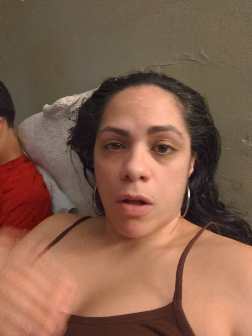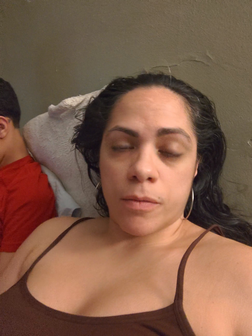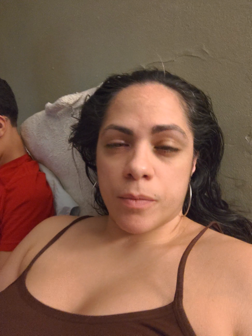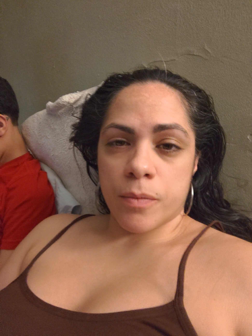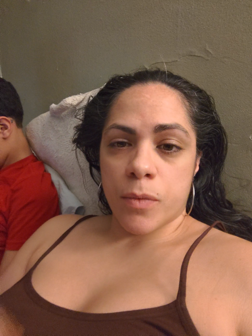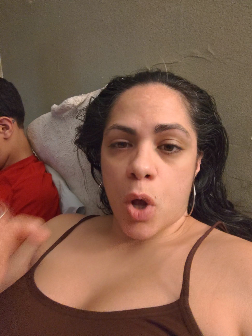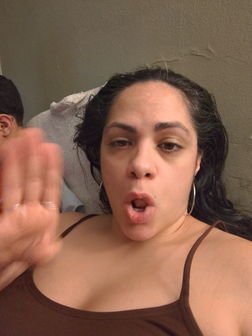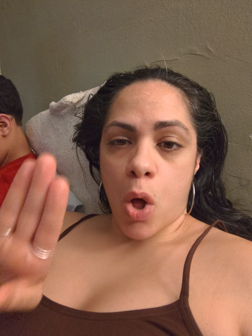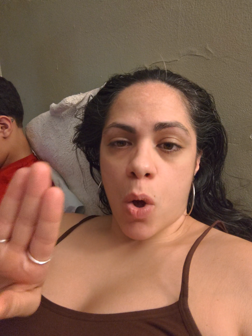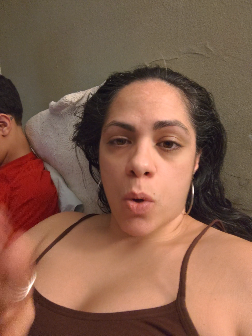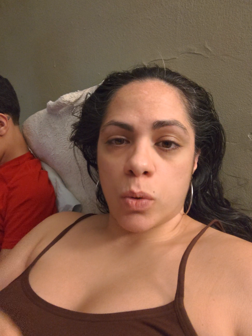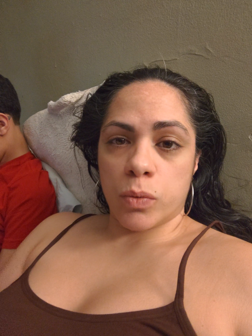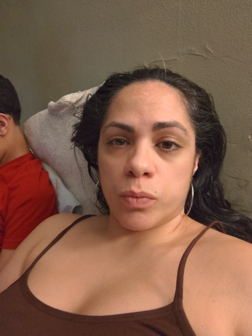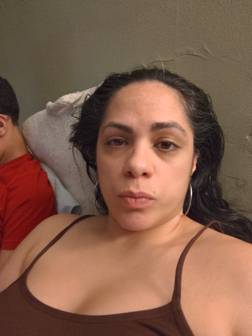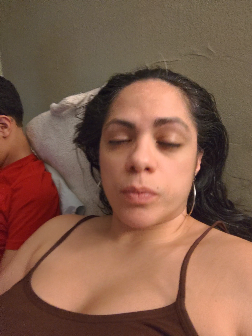close